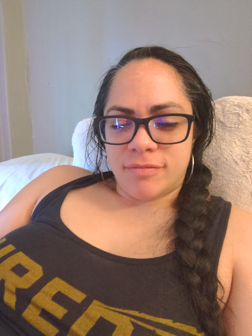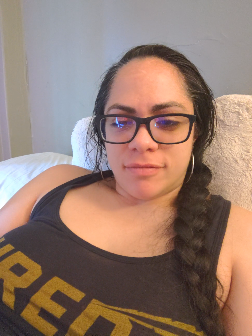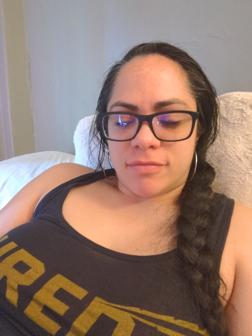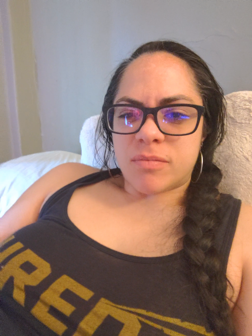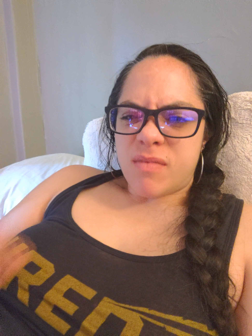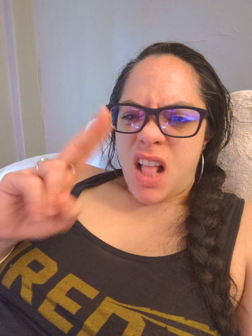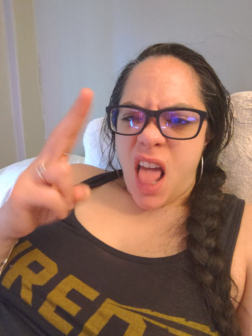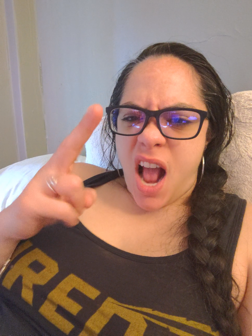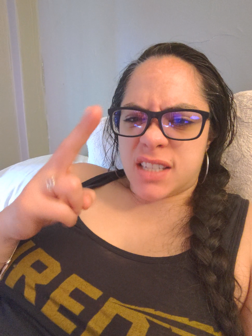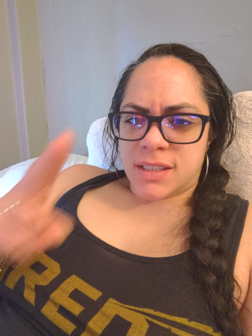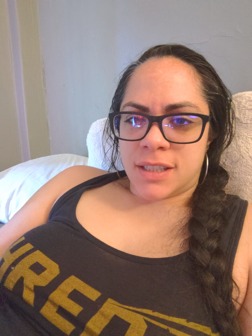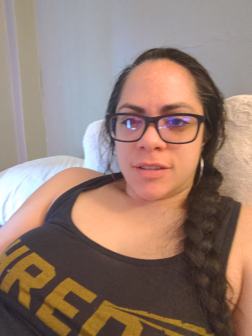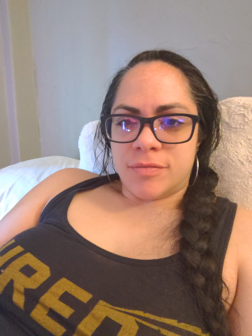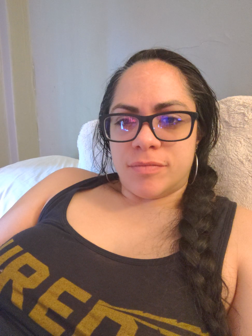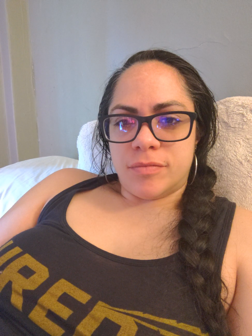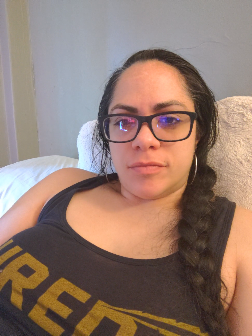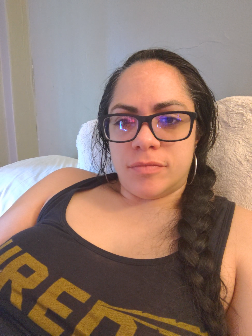closet